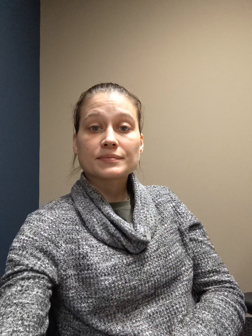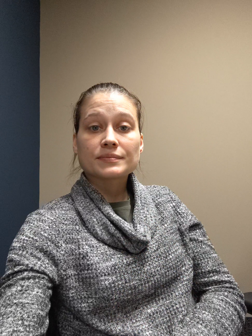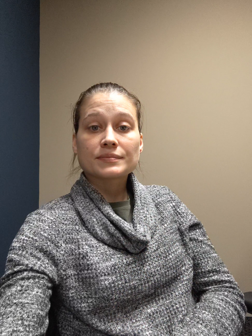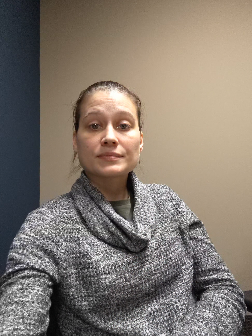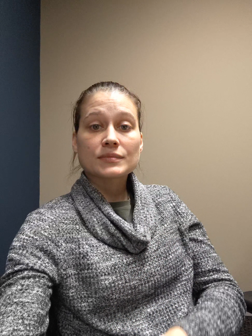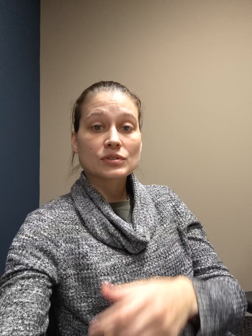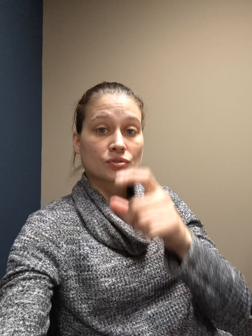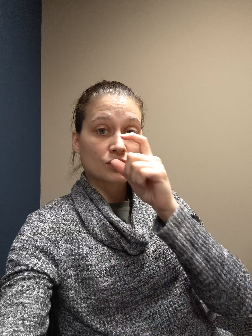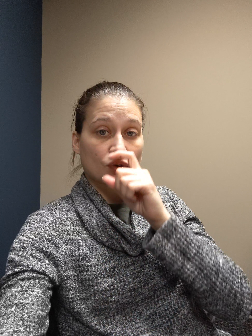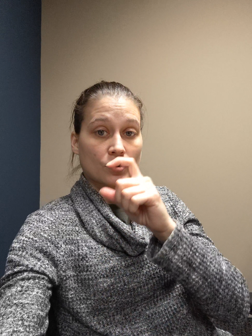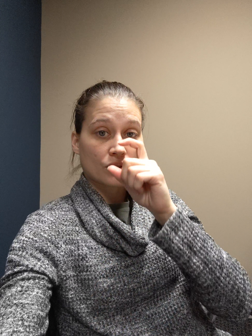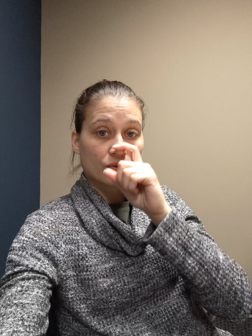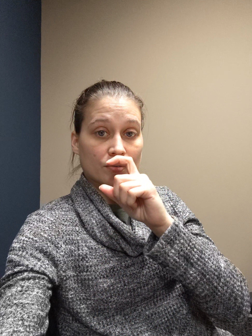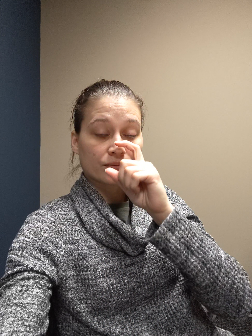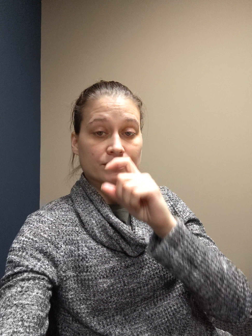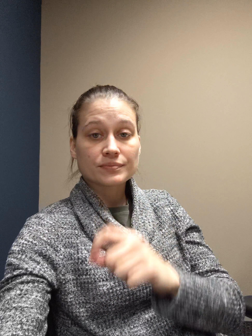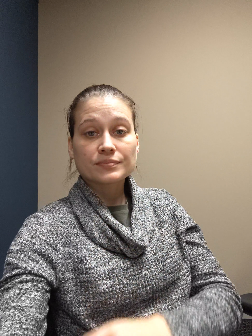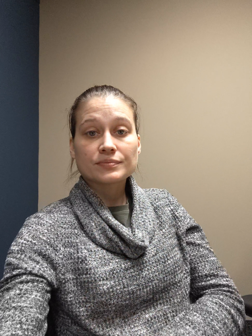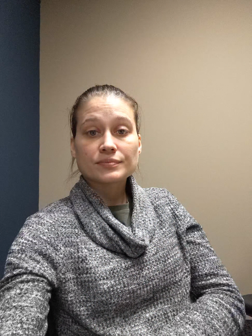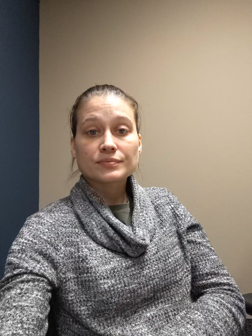doll